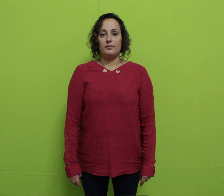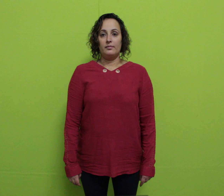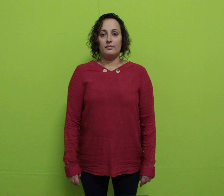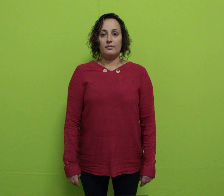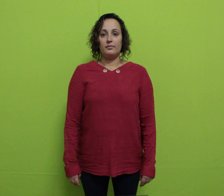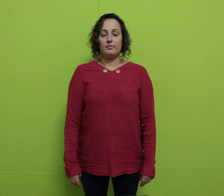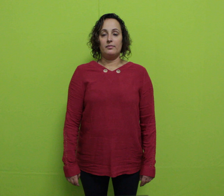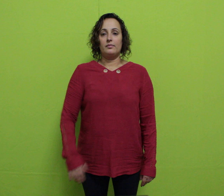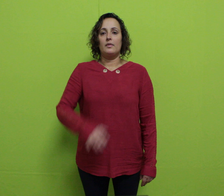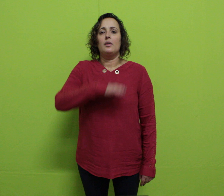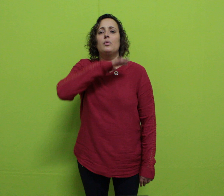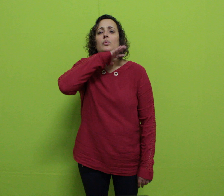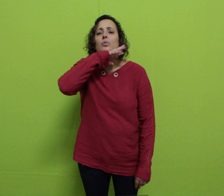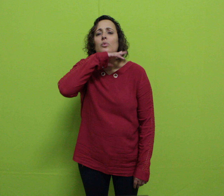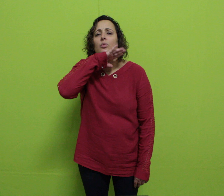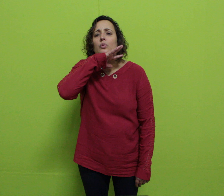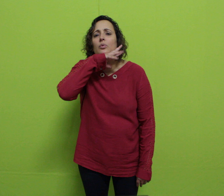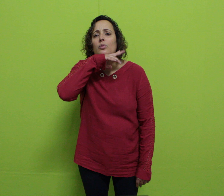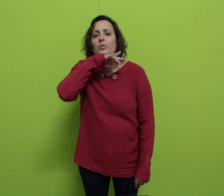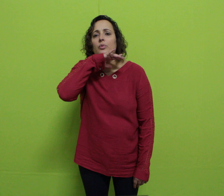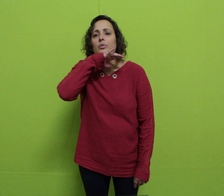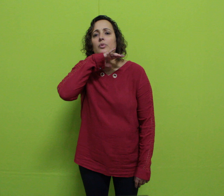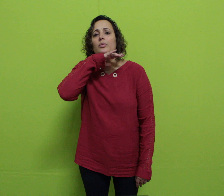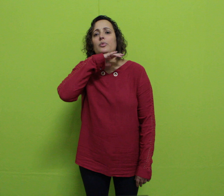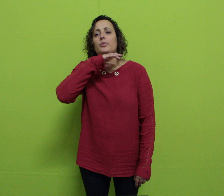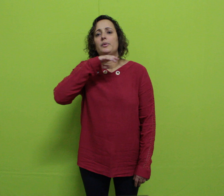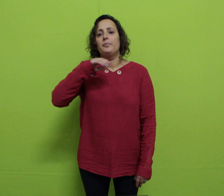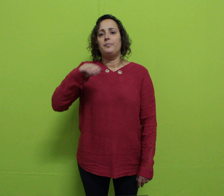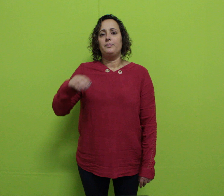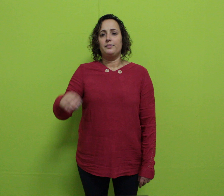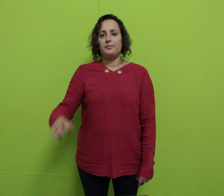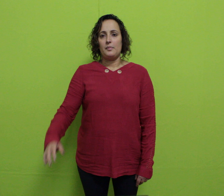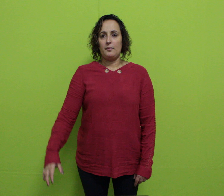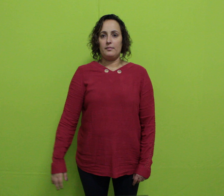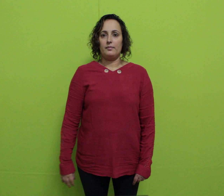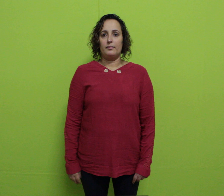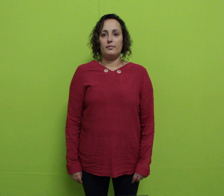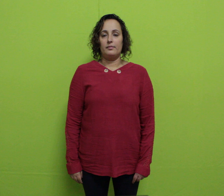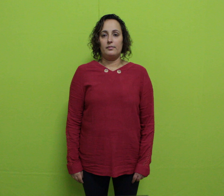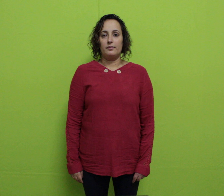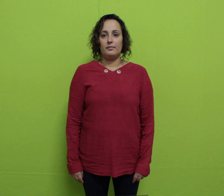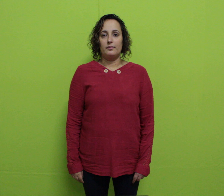ruim